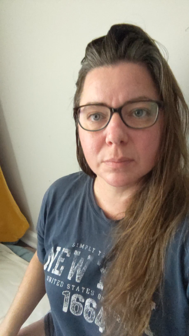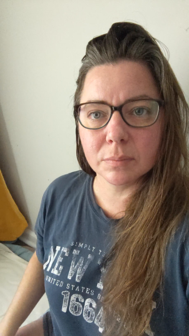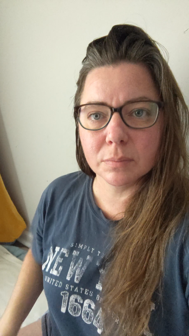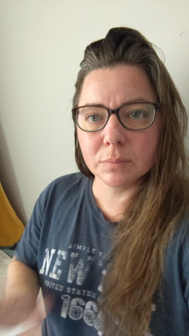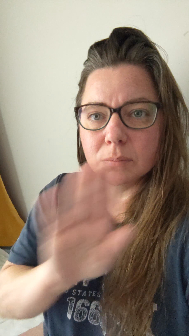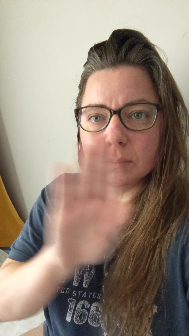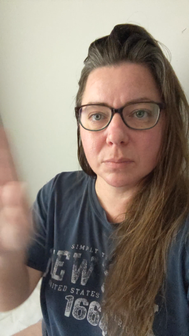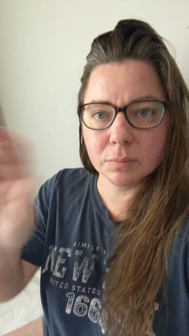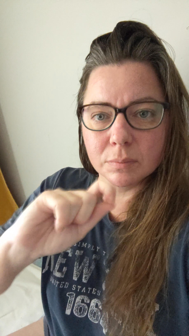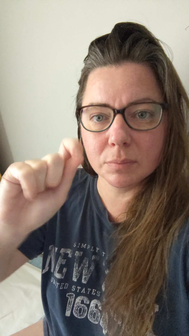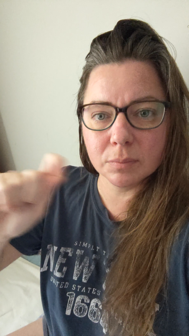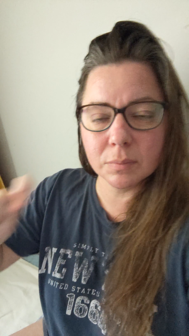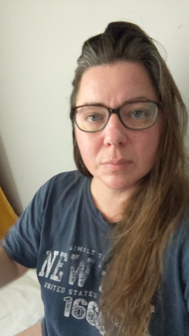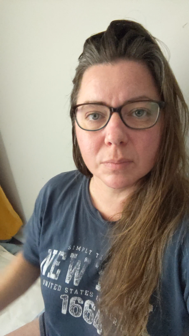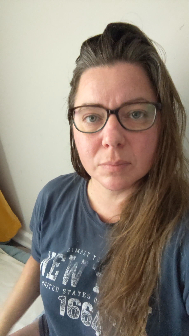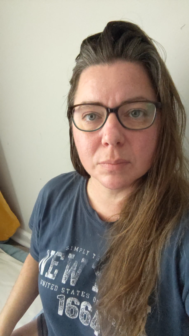chalk